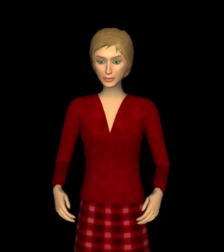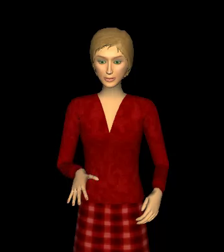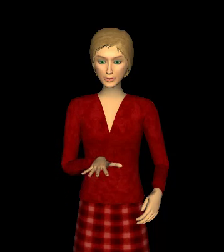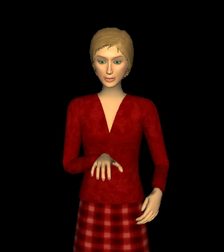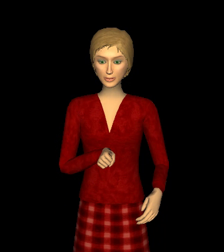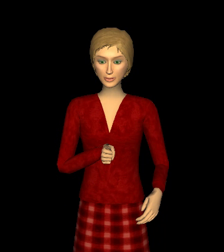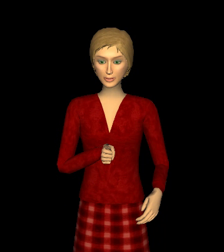يأخذ